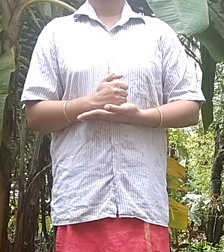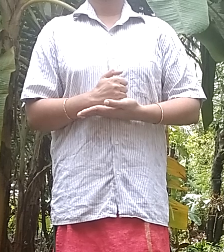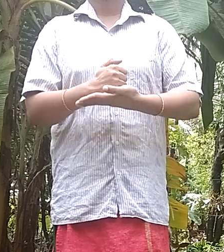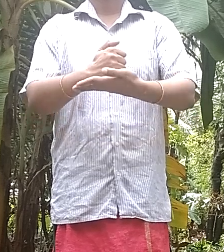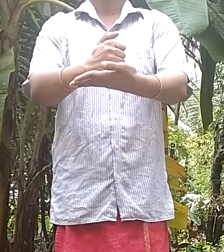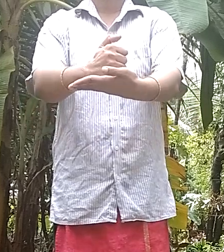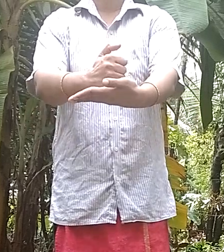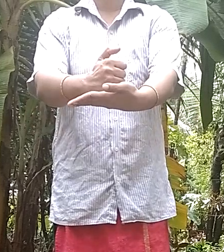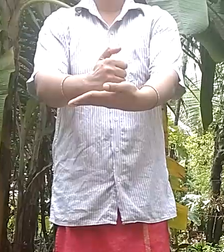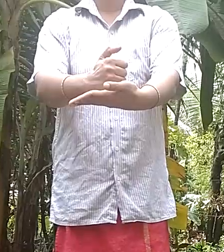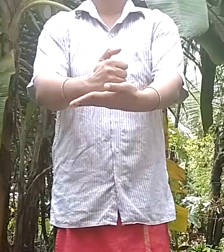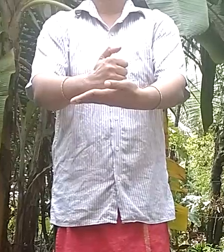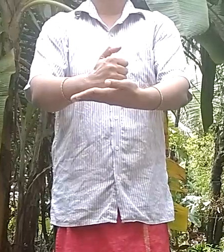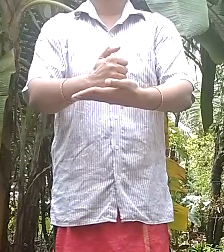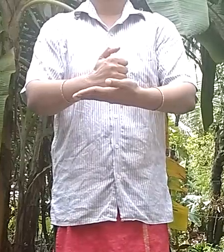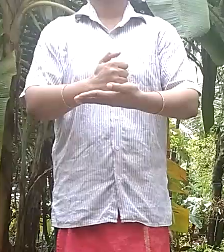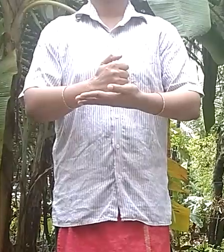Help